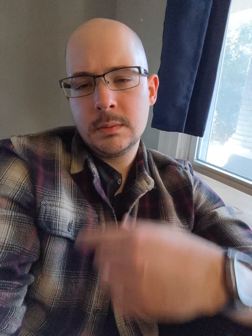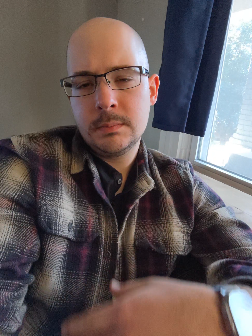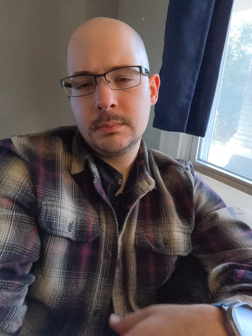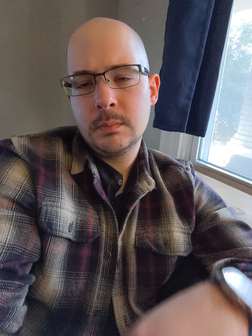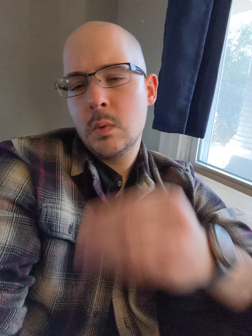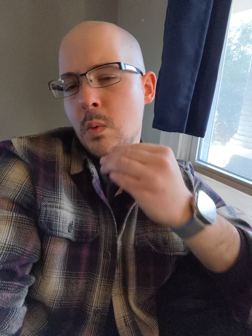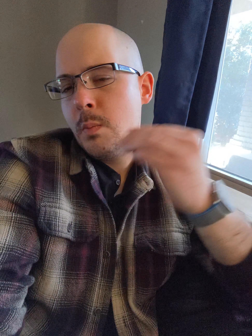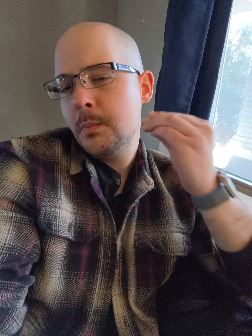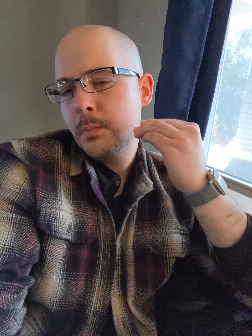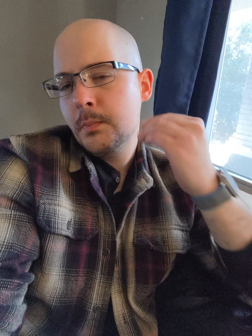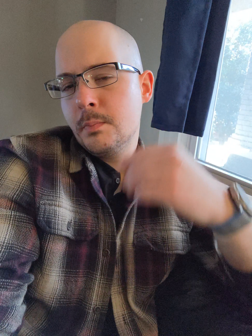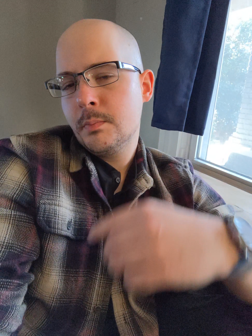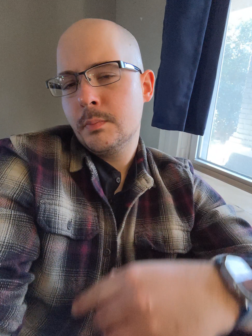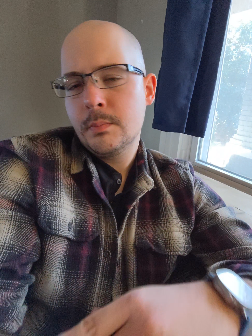home